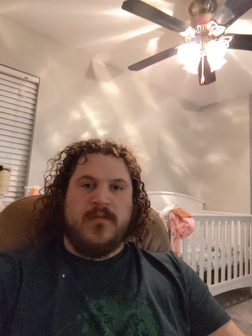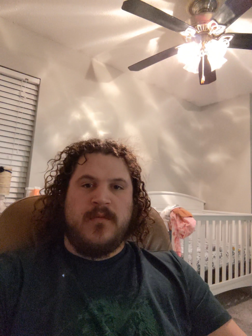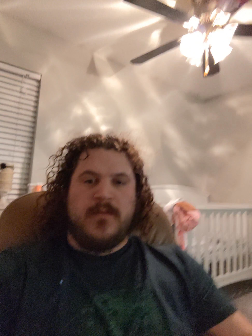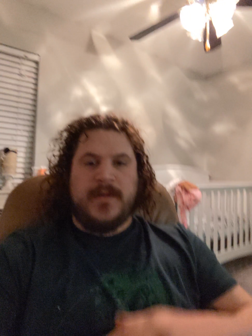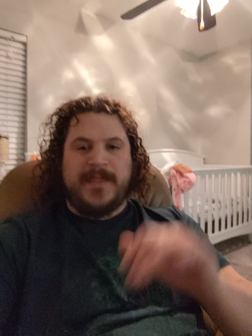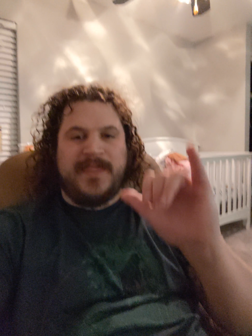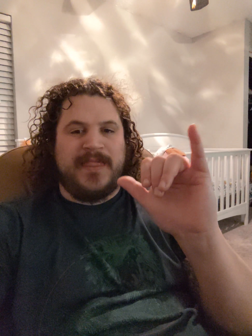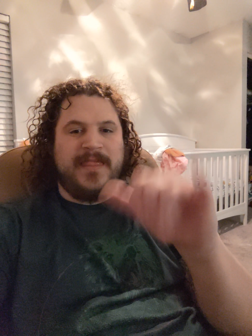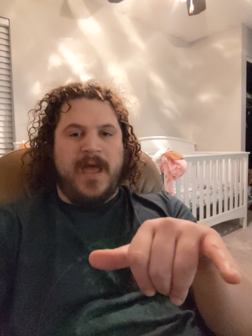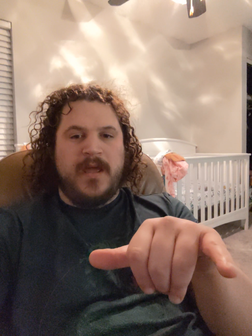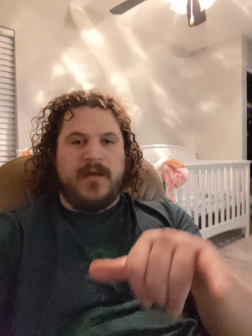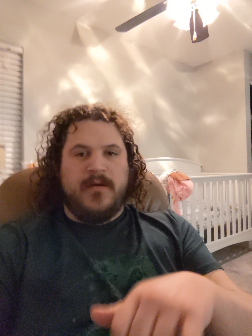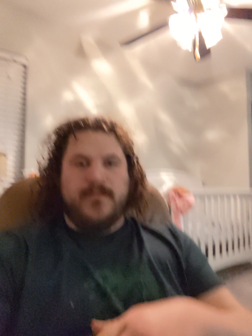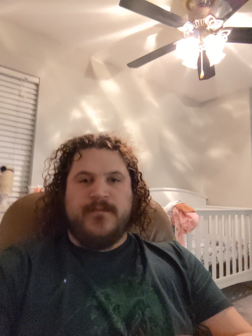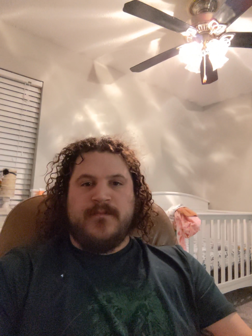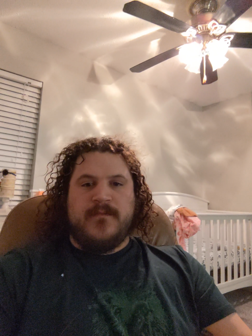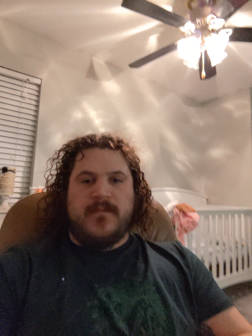that